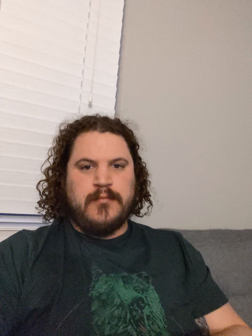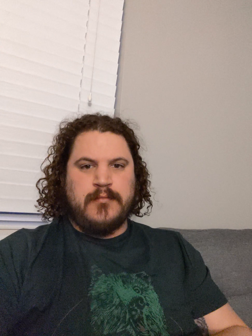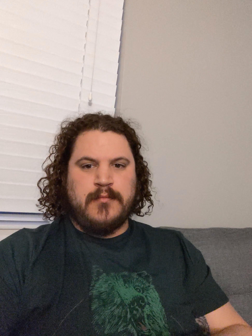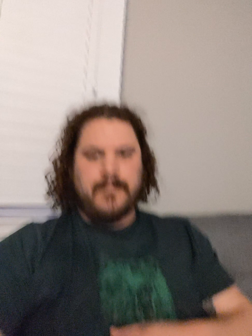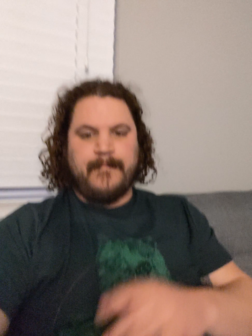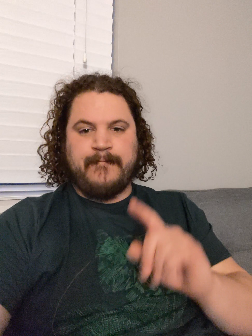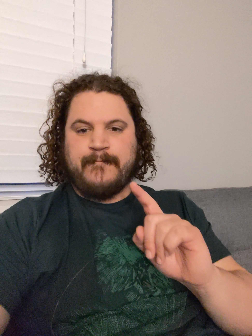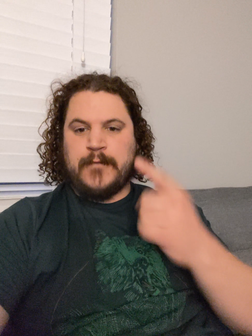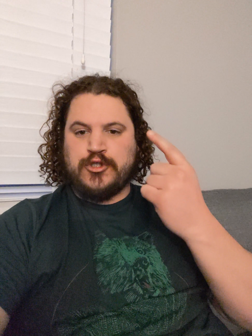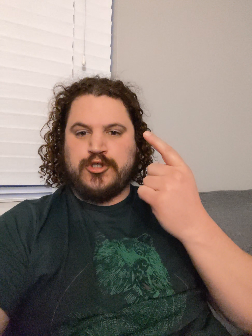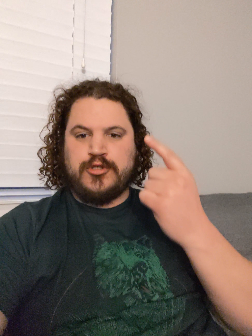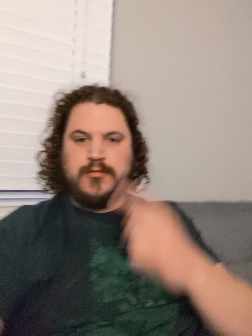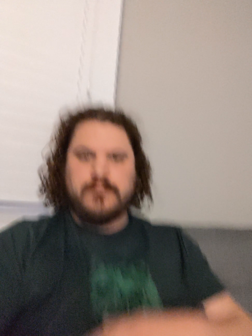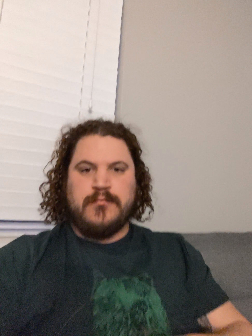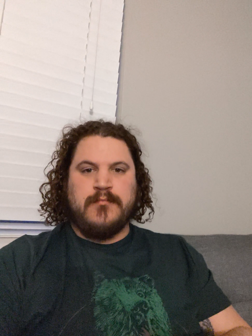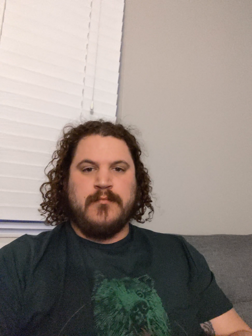first